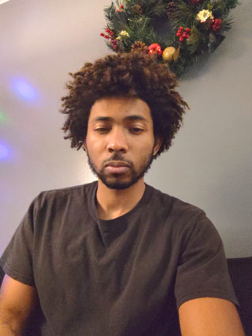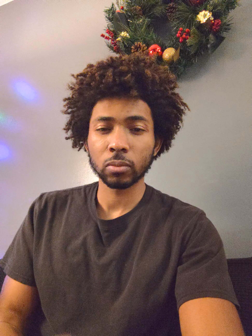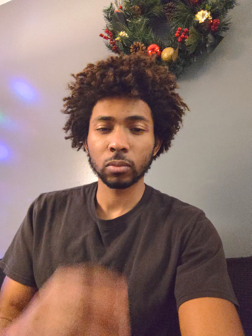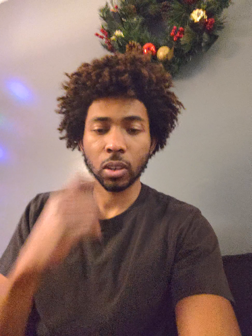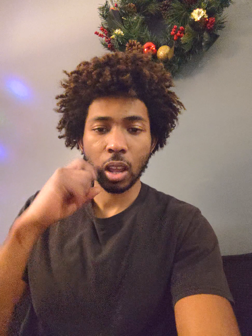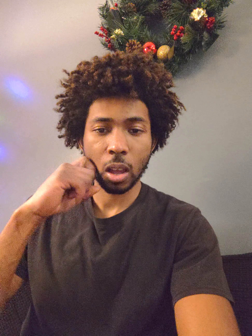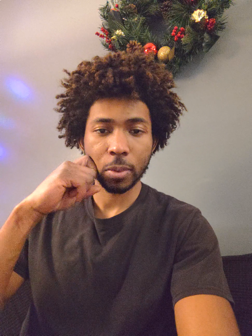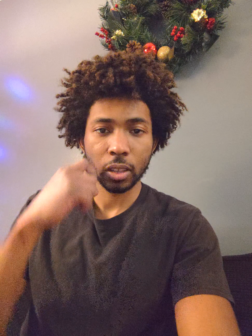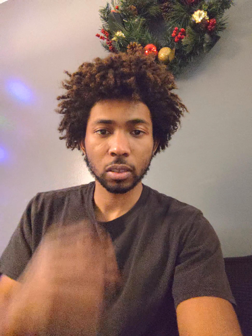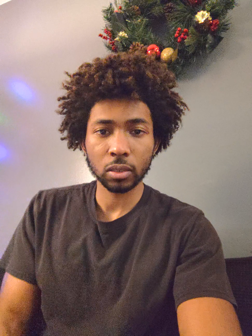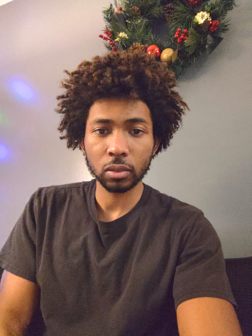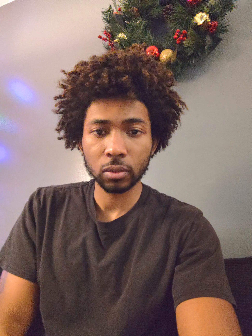apple